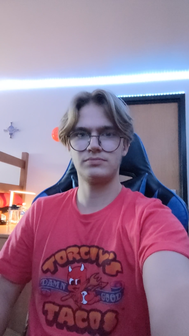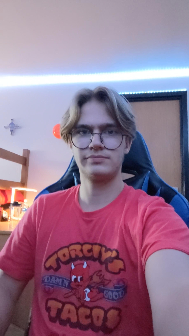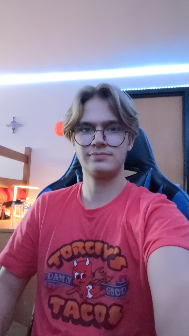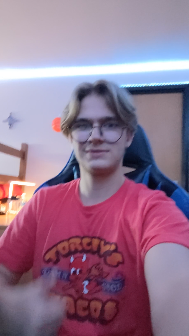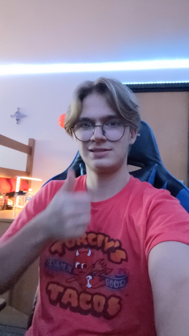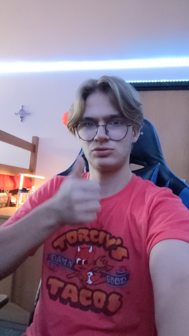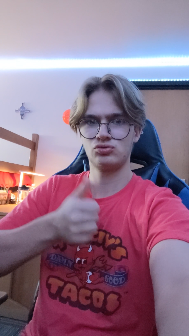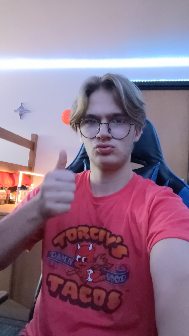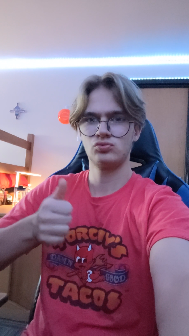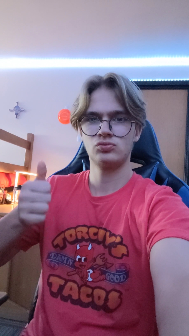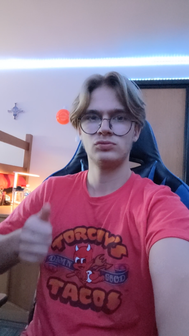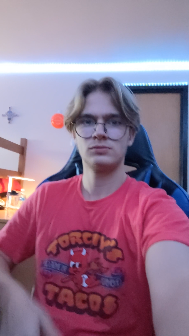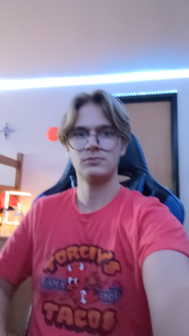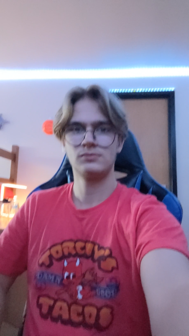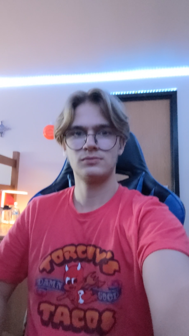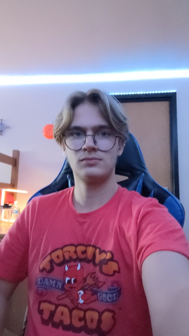each